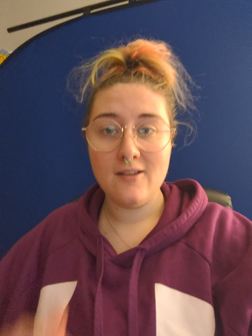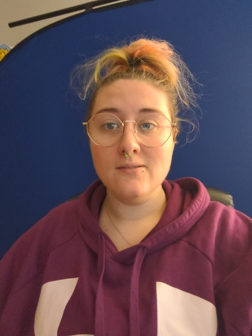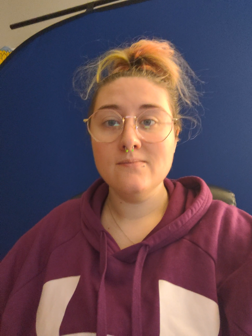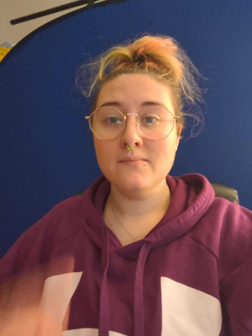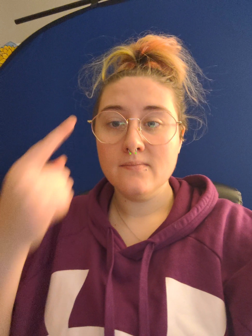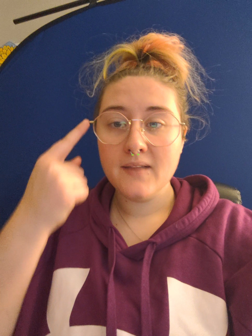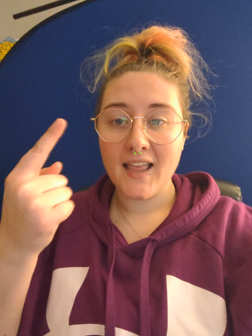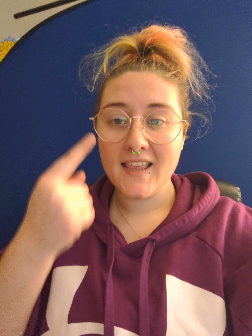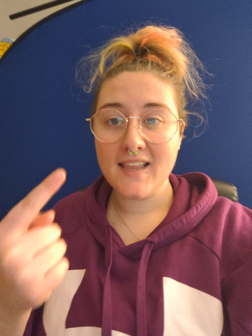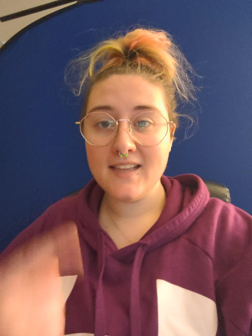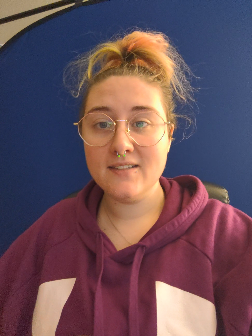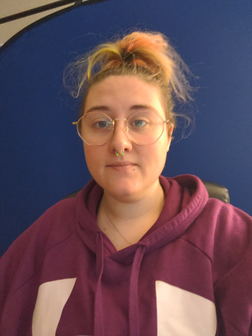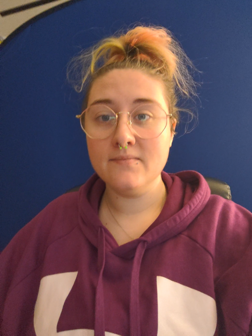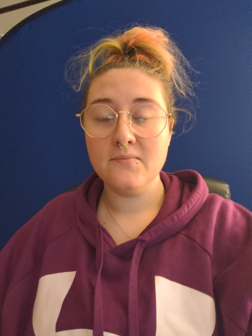penny